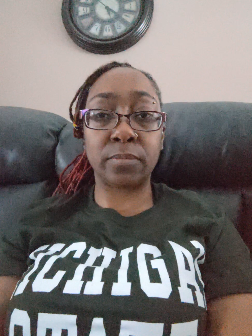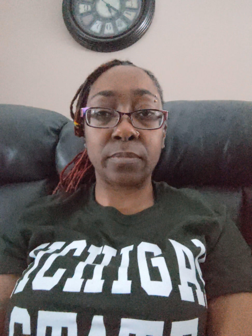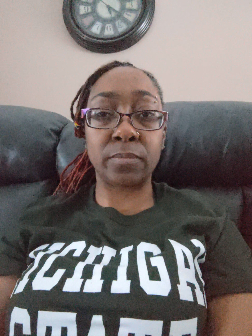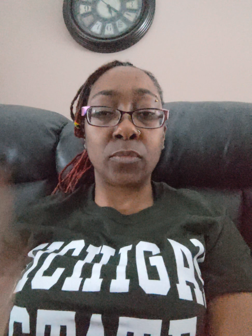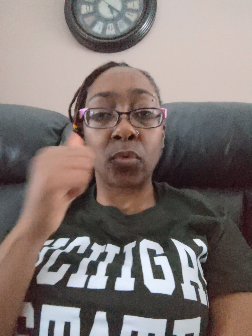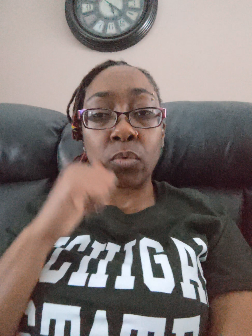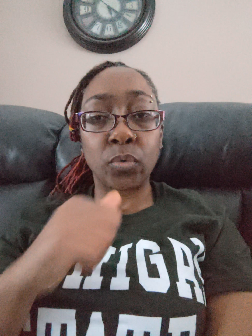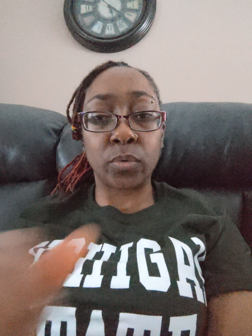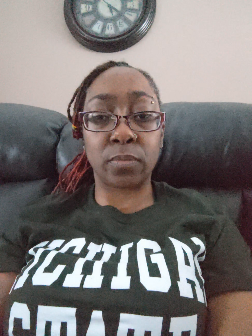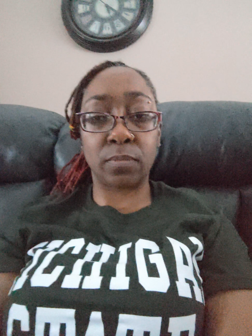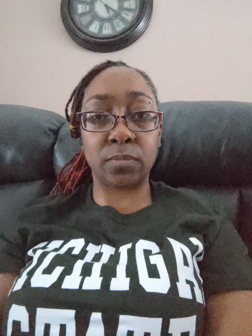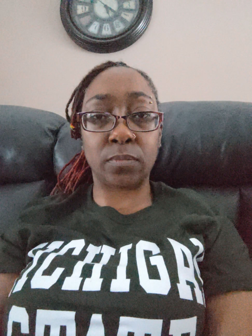girl